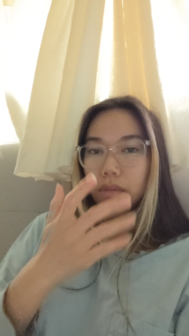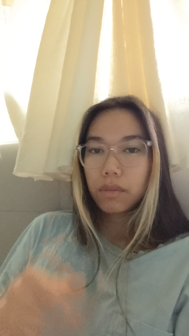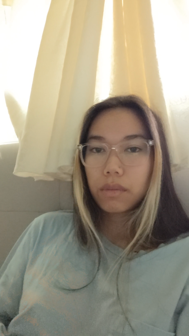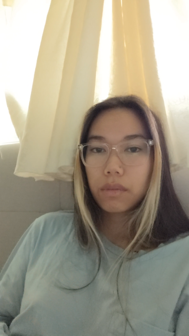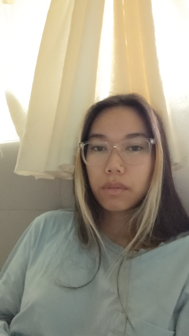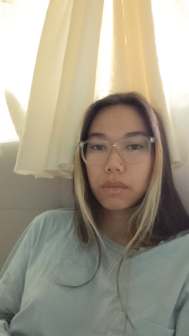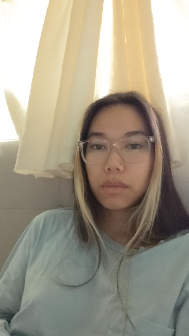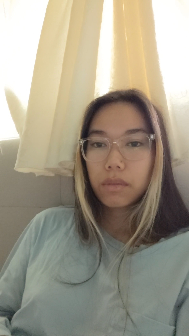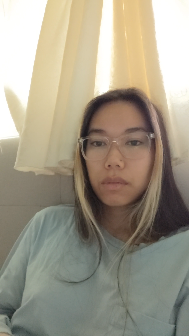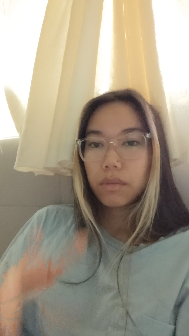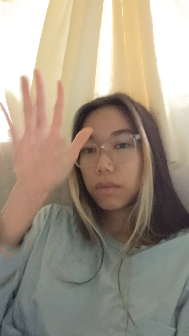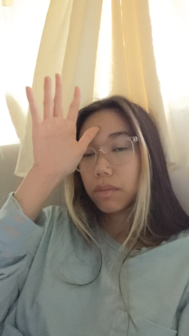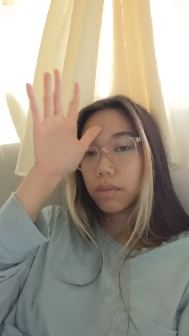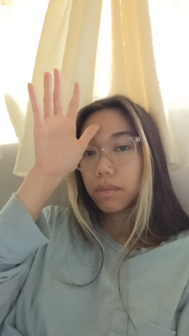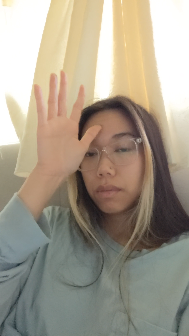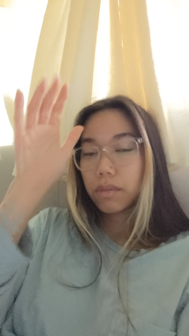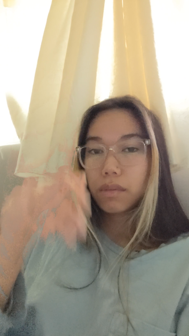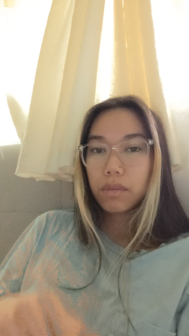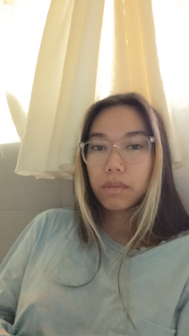daddy